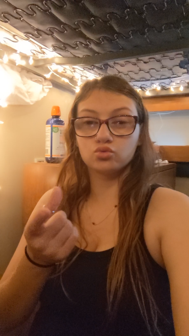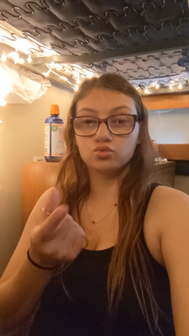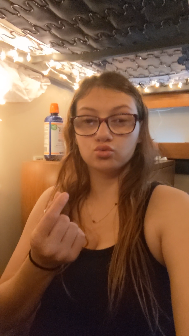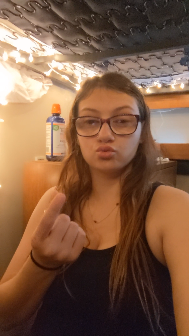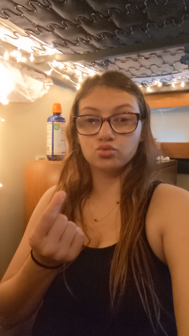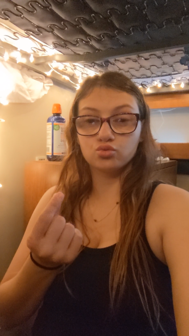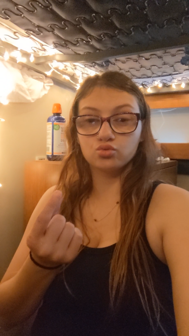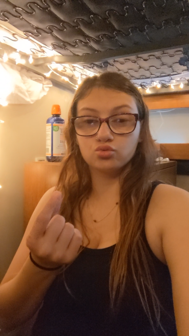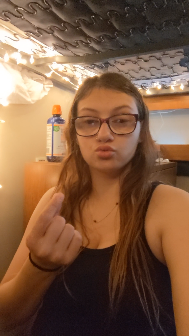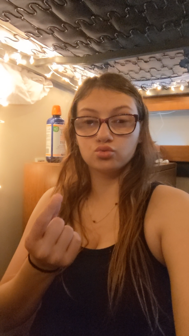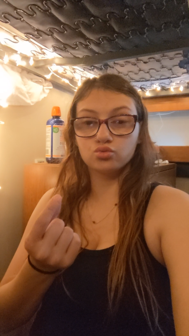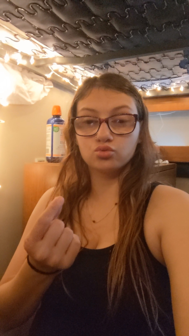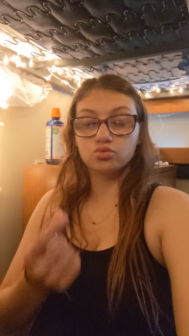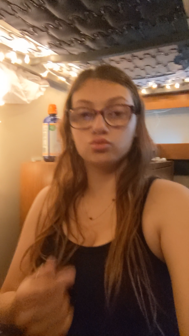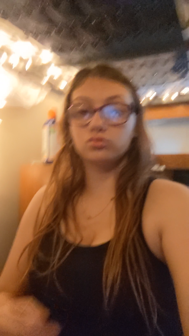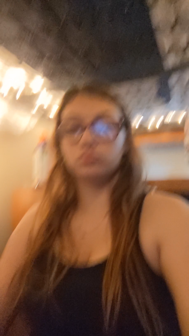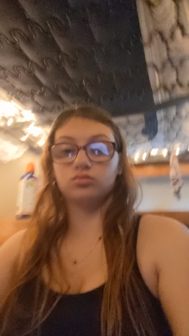do